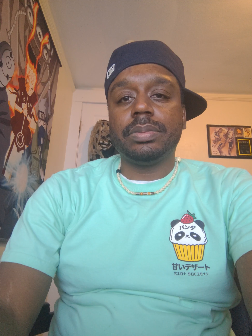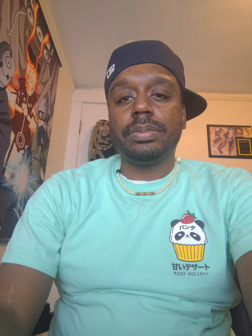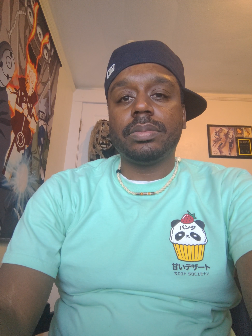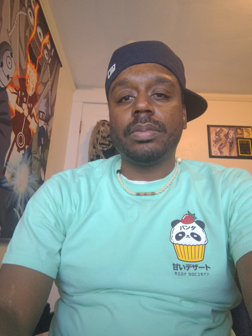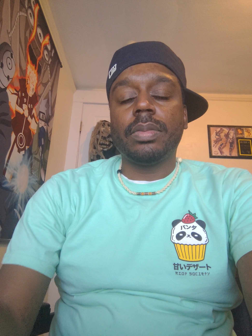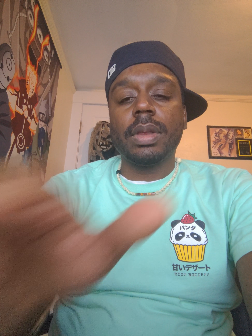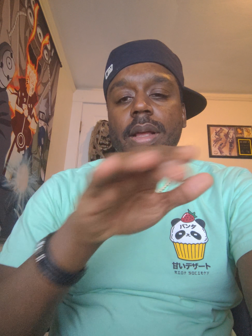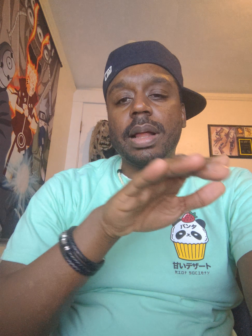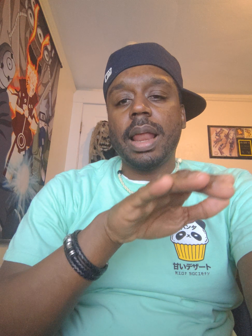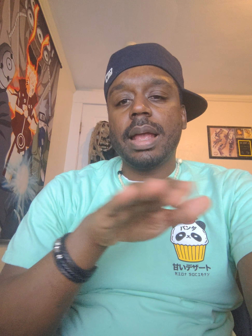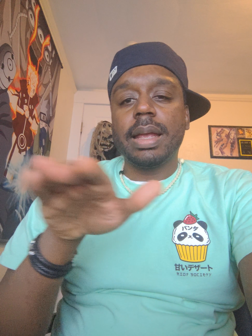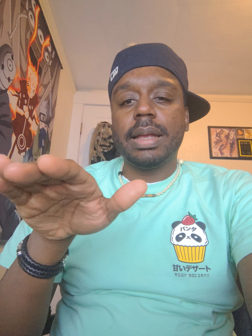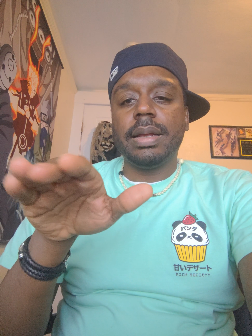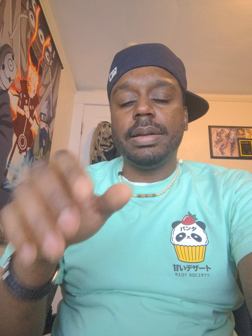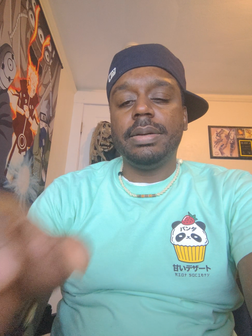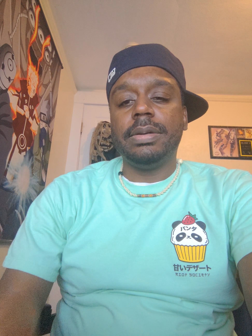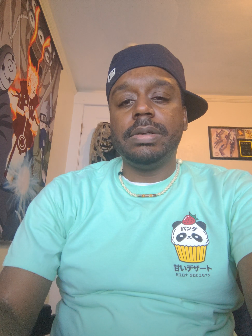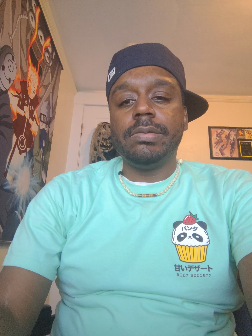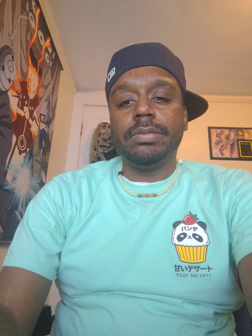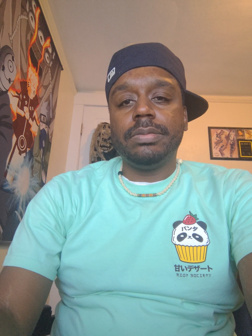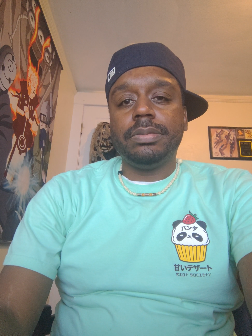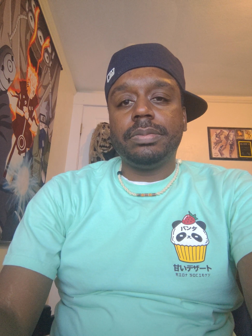clean